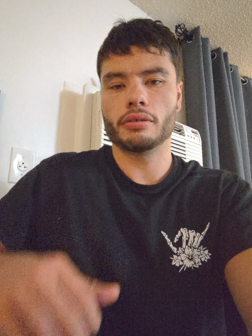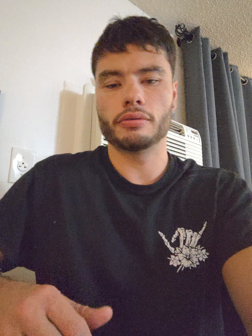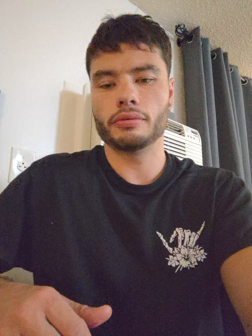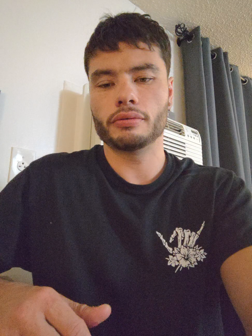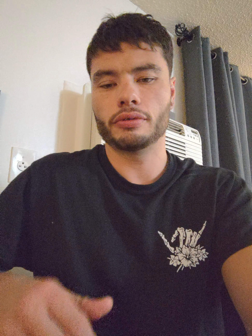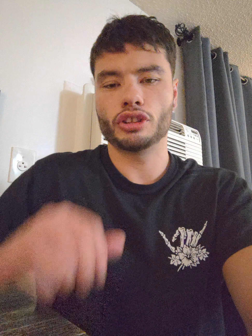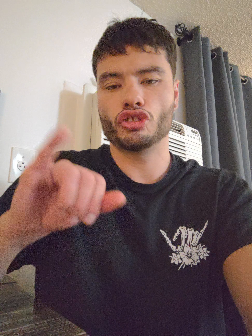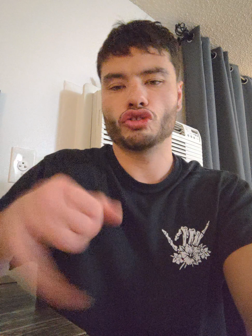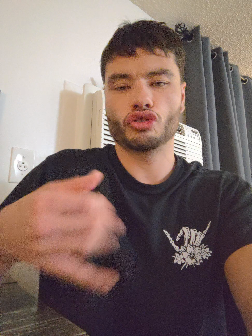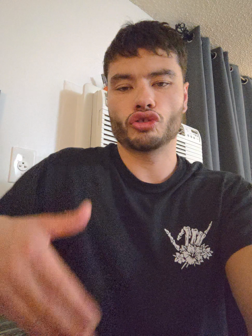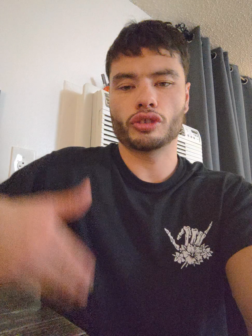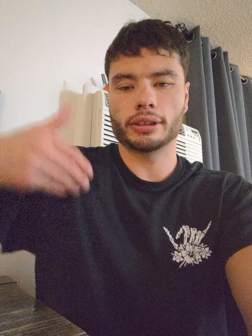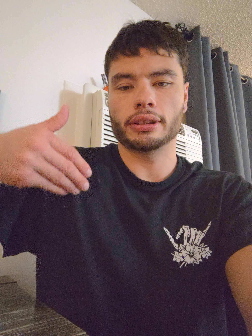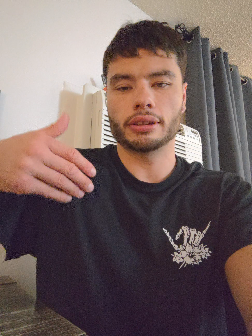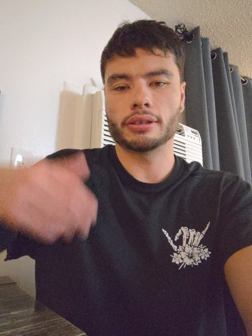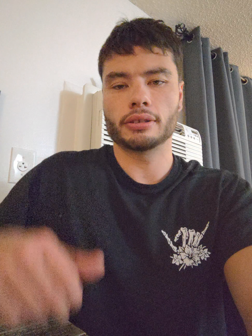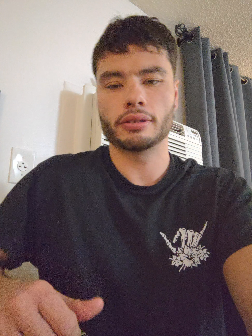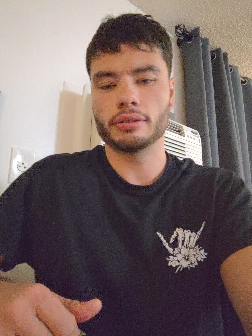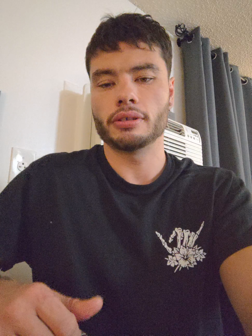jeans